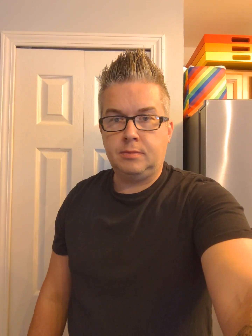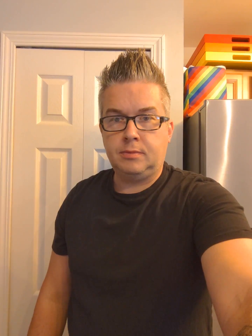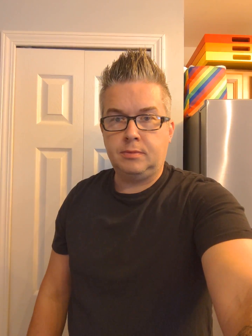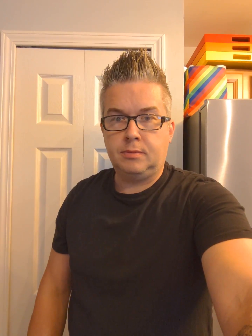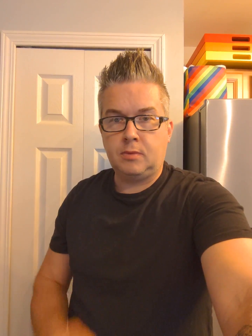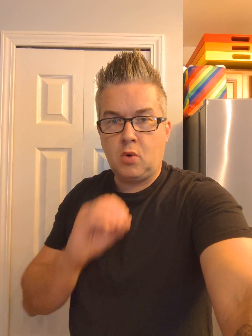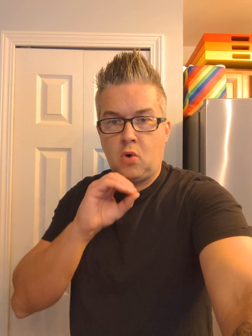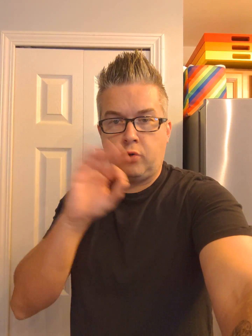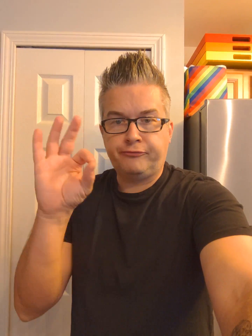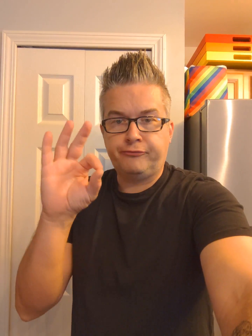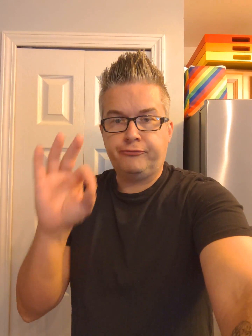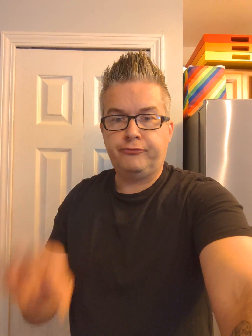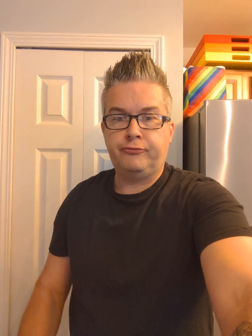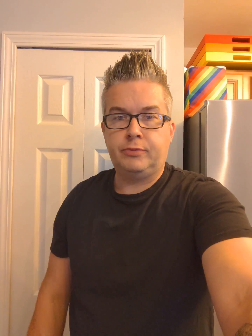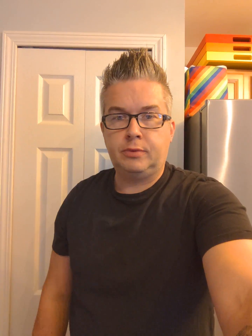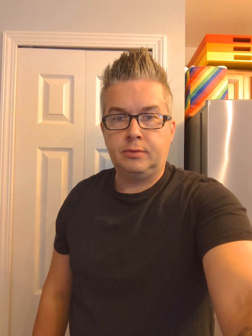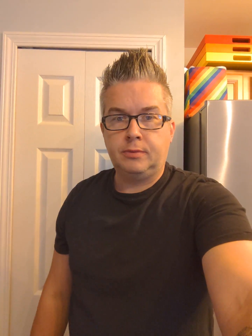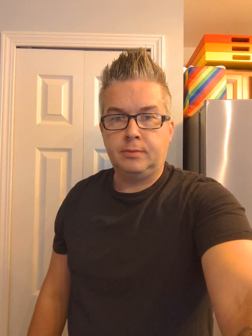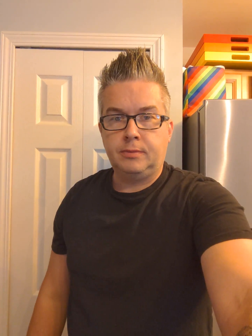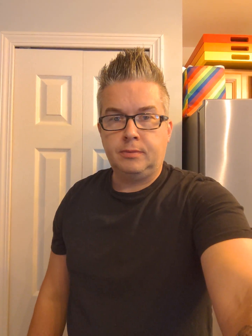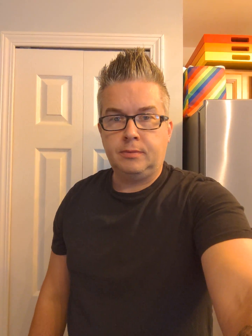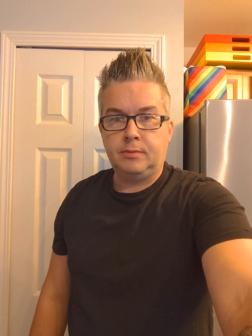off